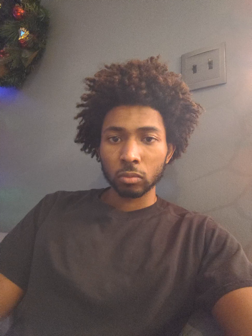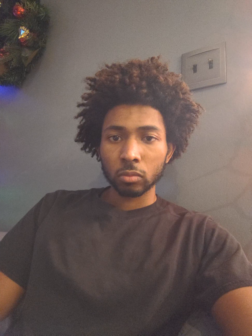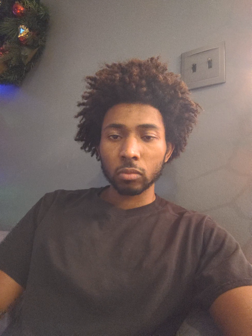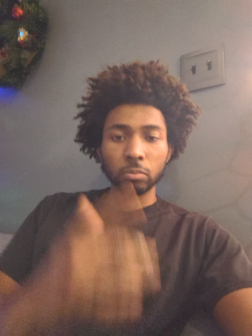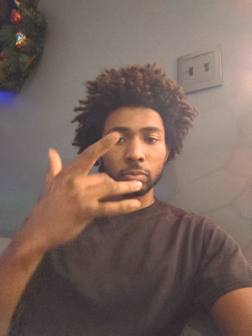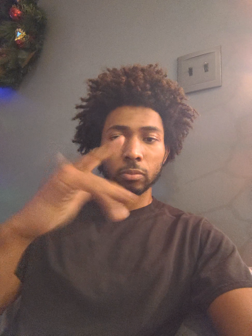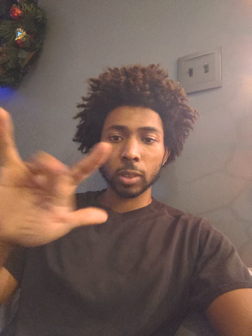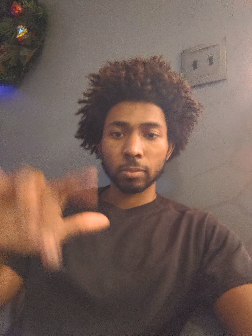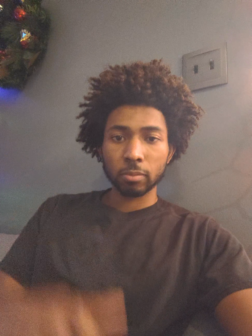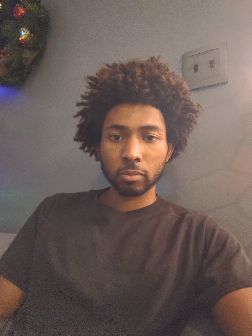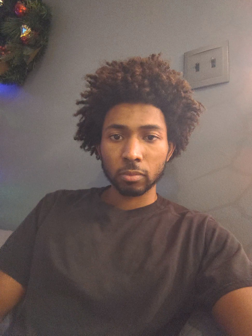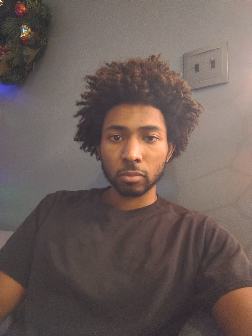empty